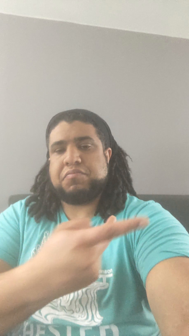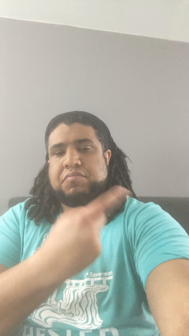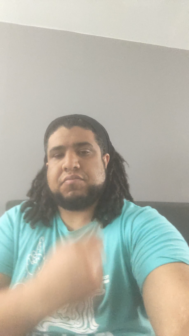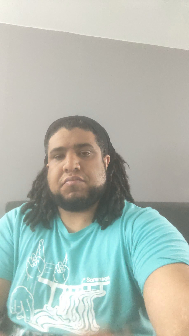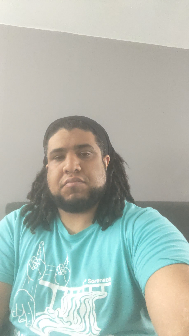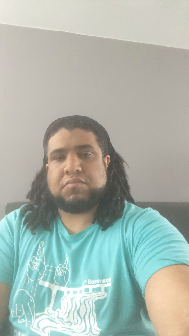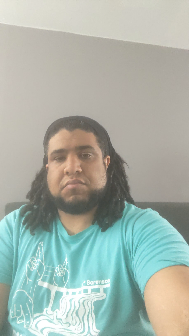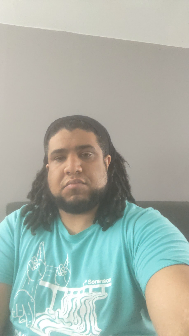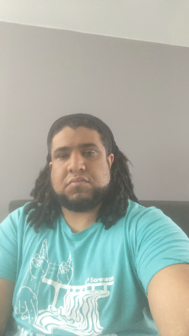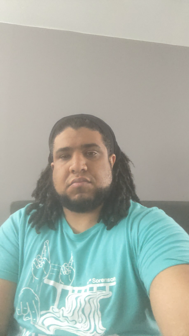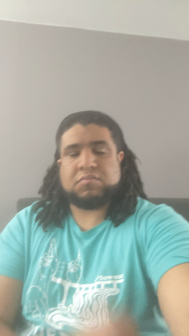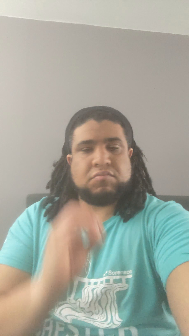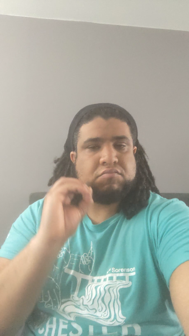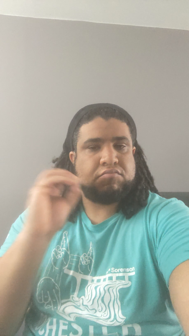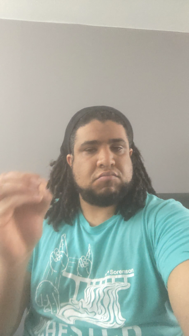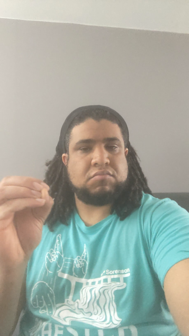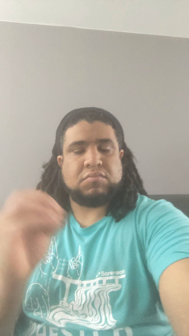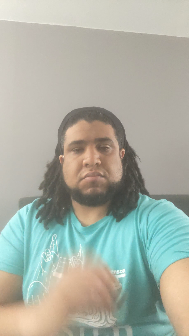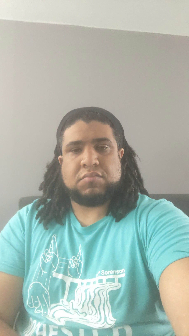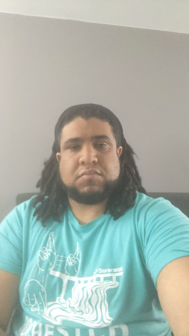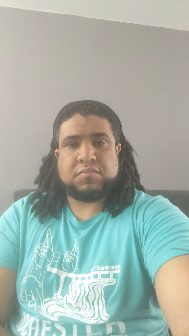none